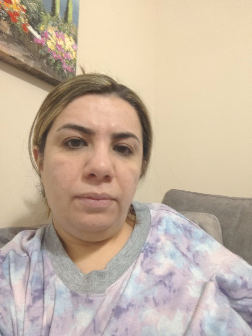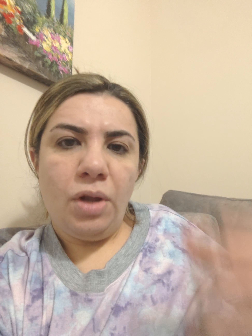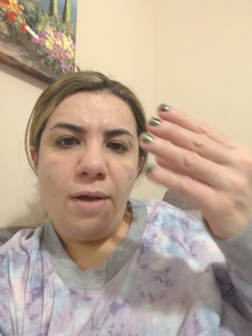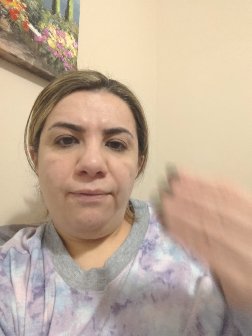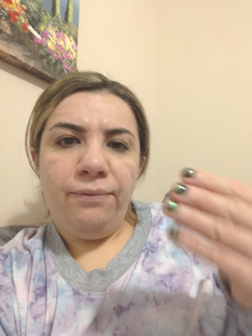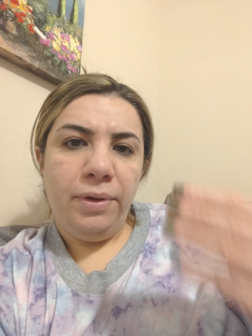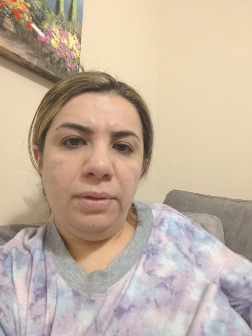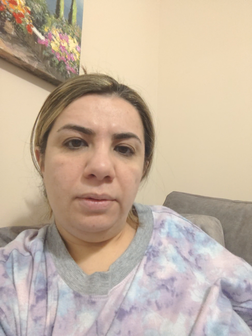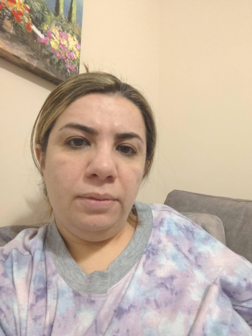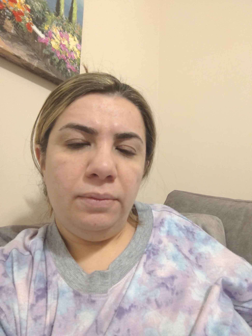wet